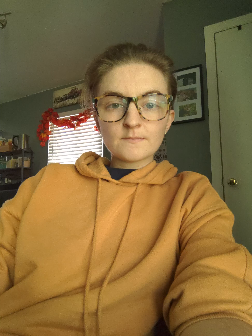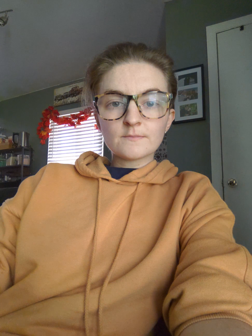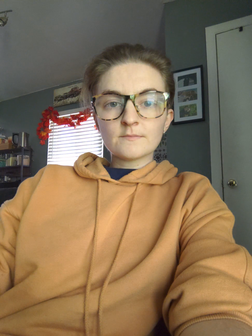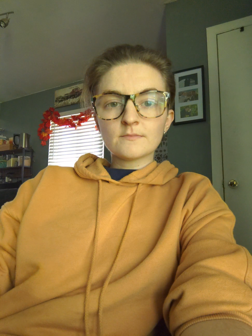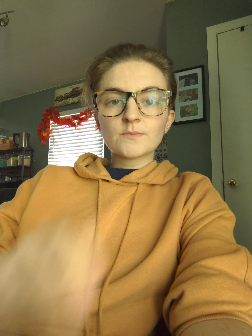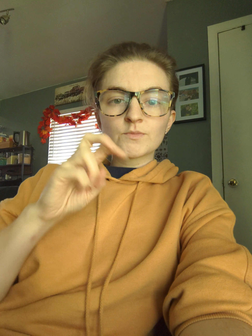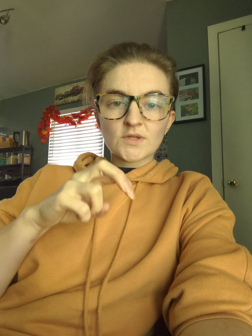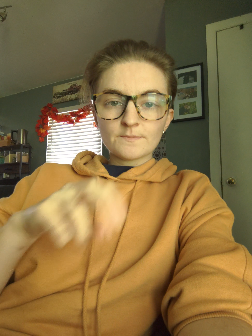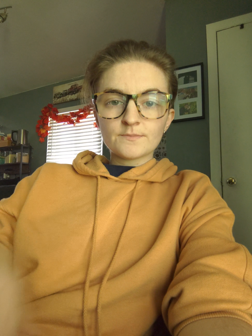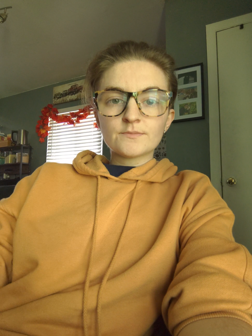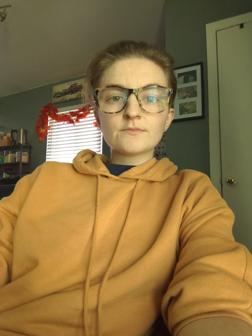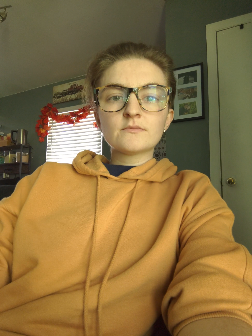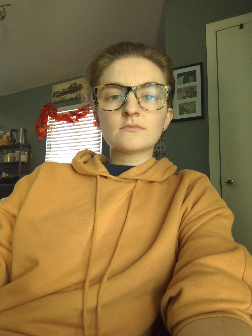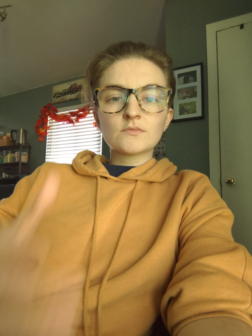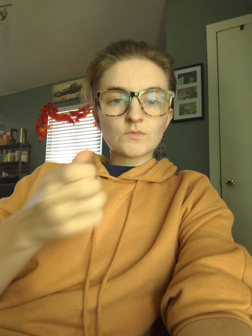potato